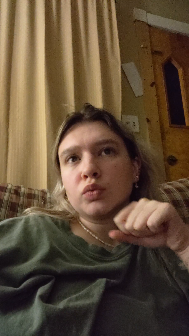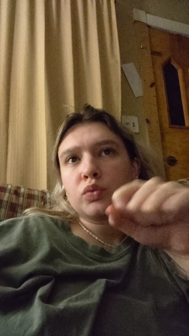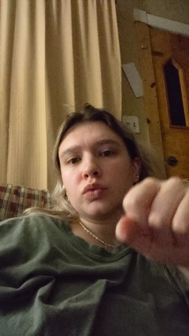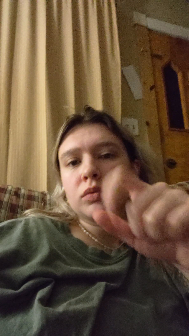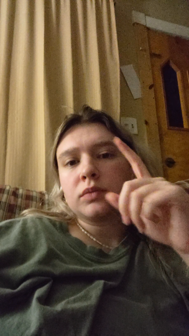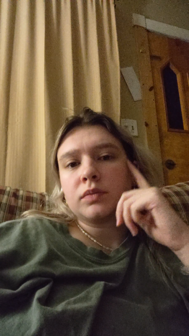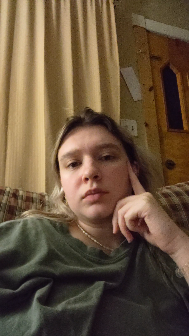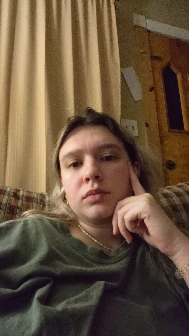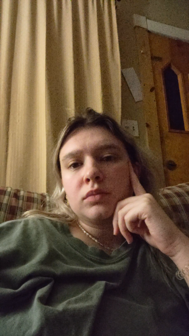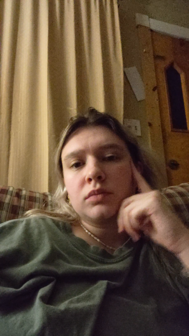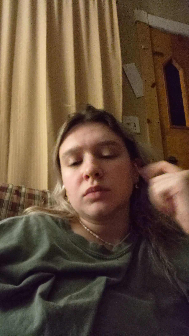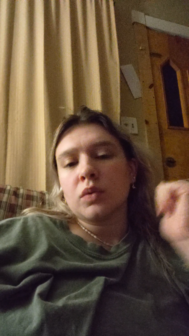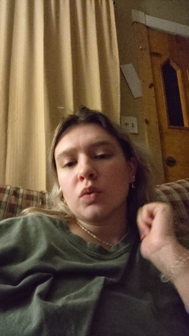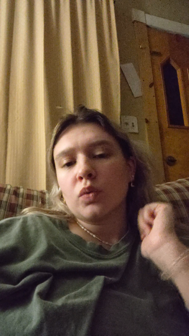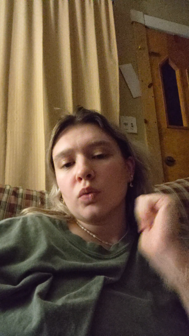coats